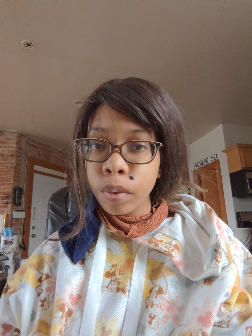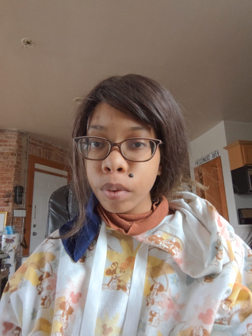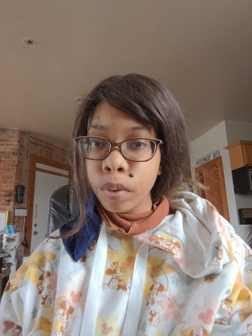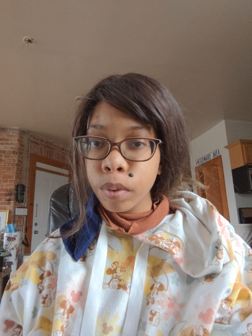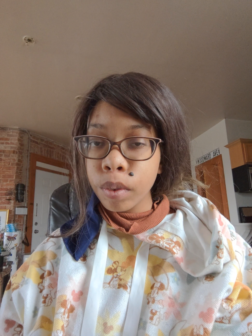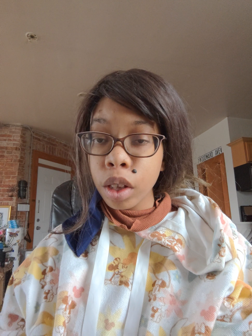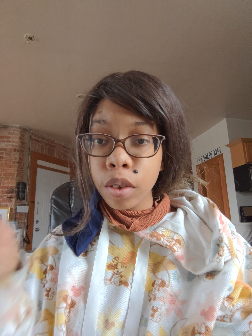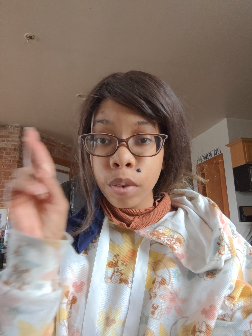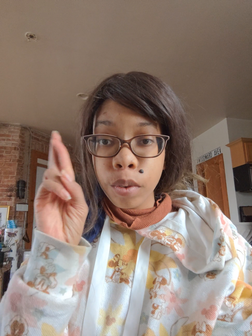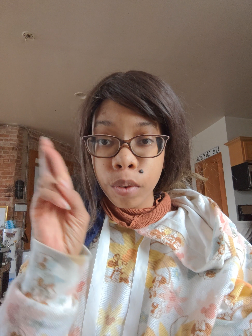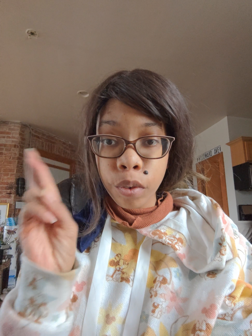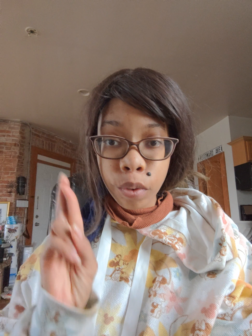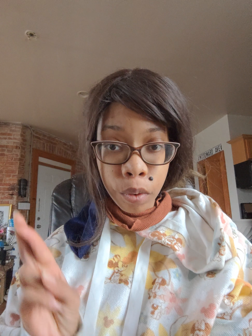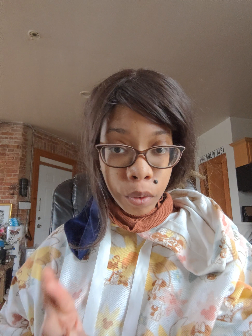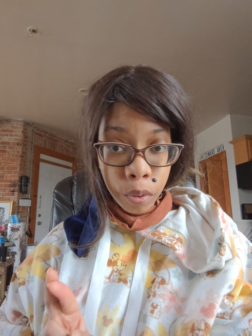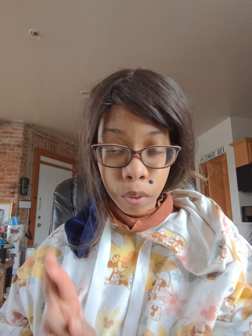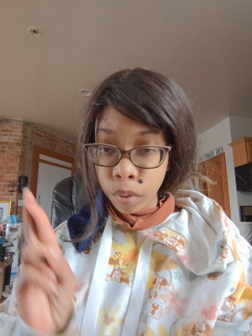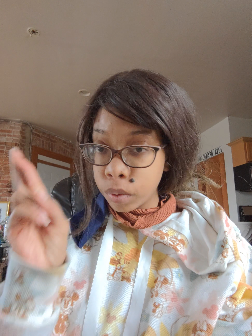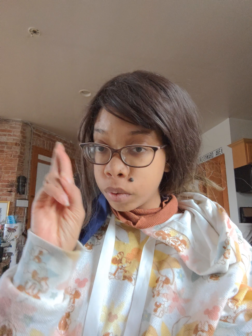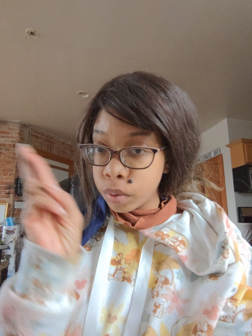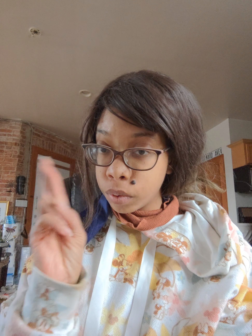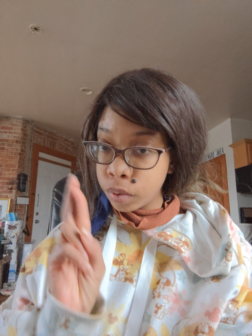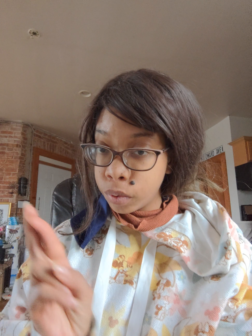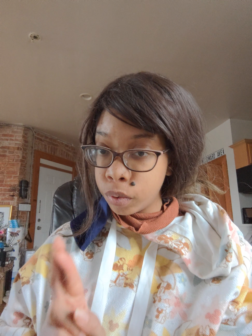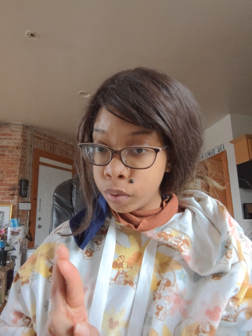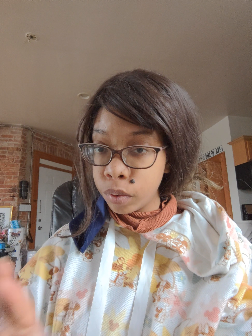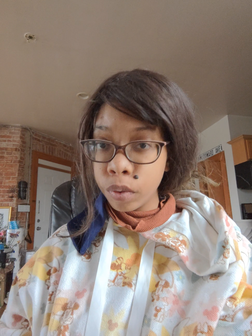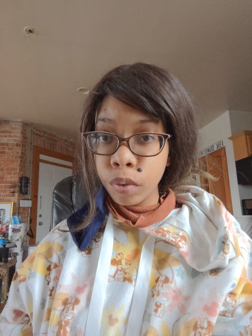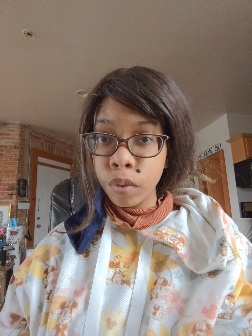refrigerator